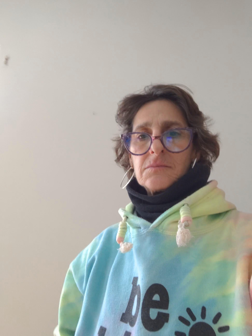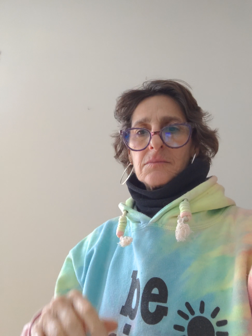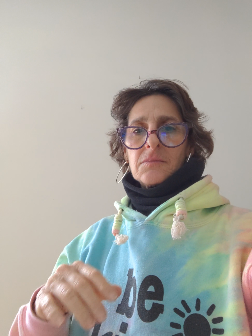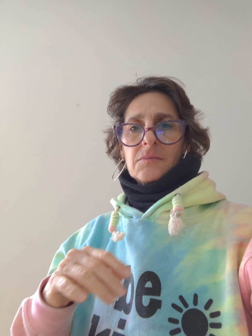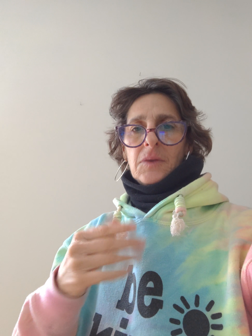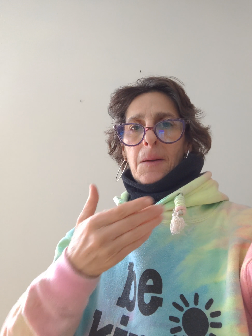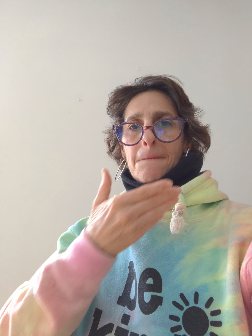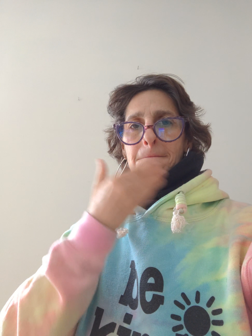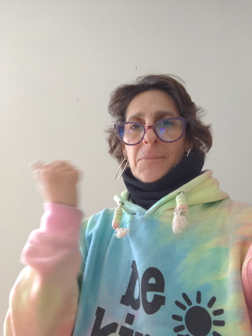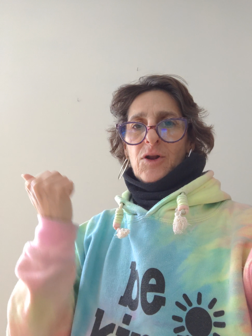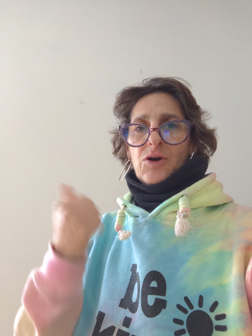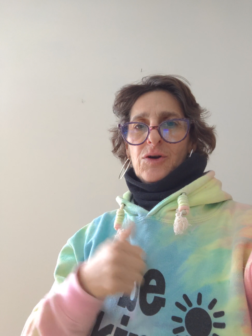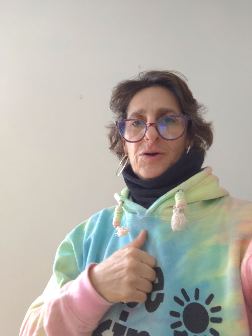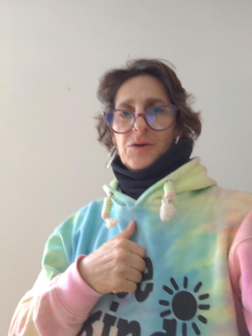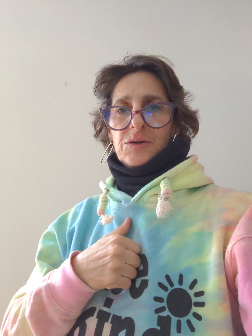better